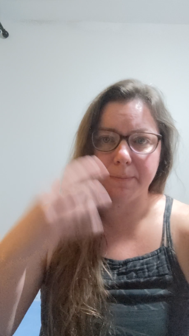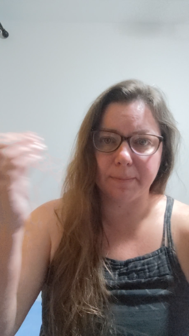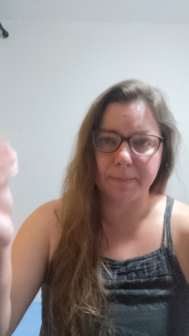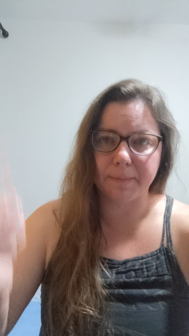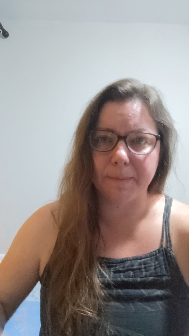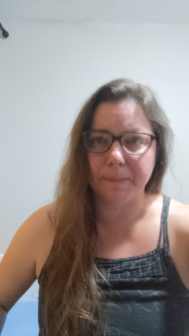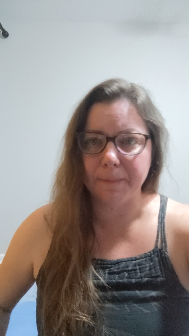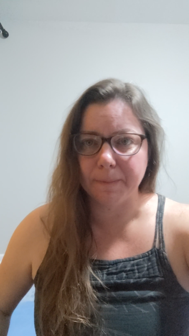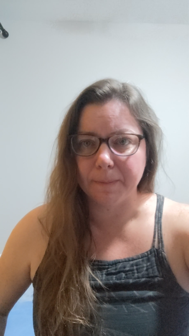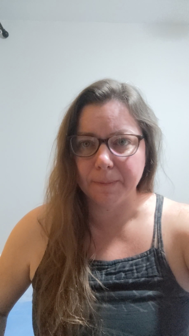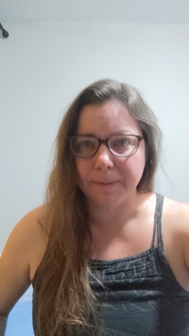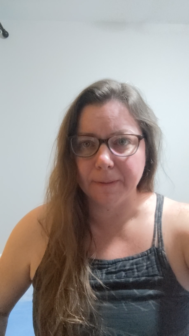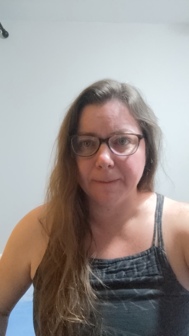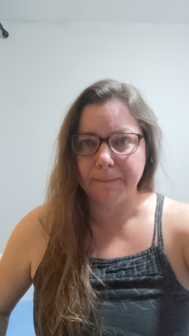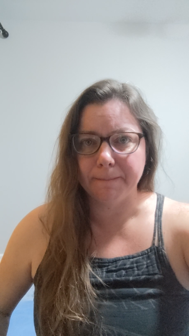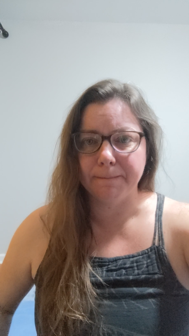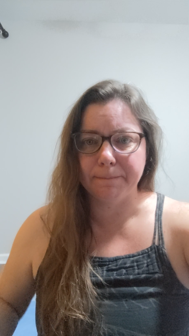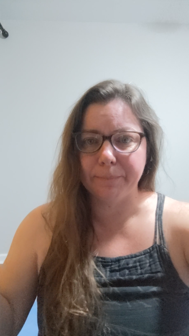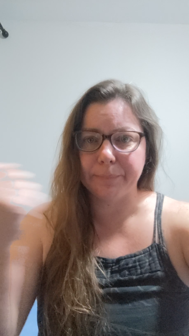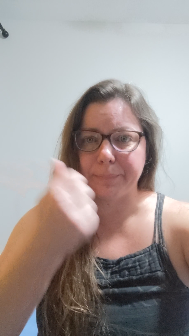hit